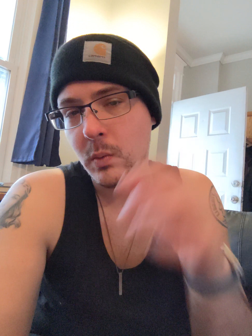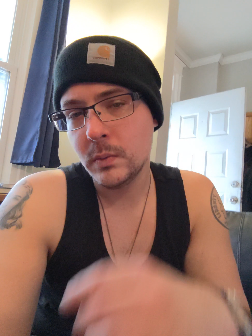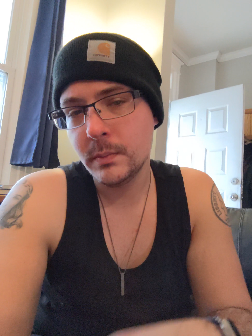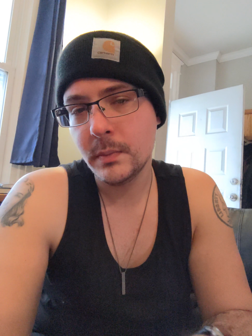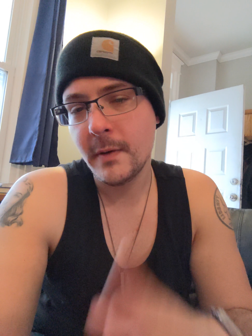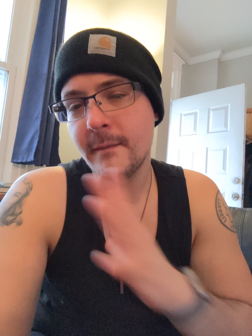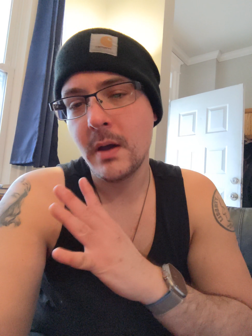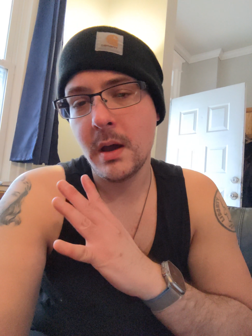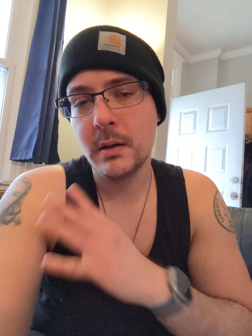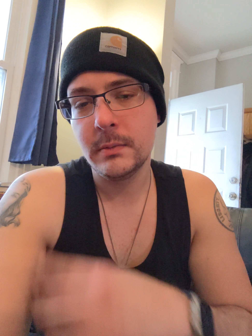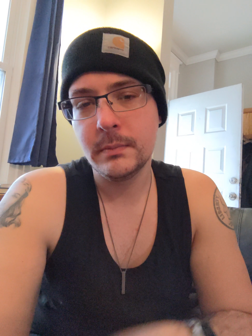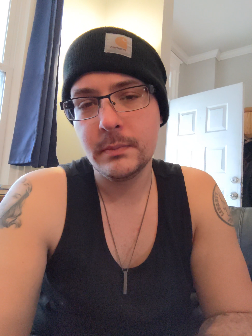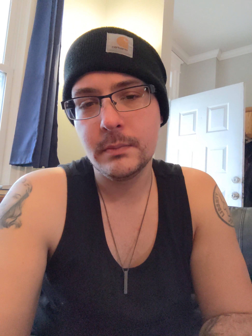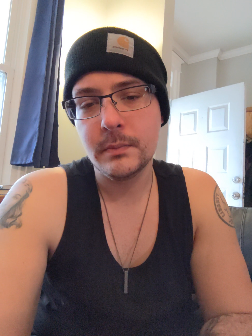fine